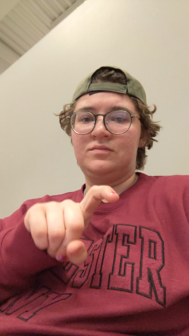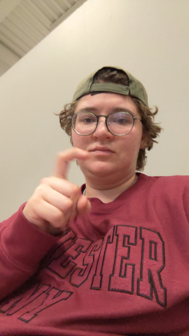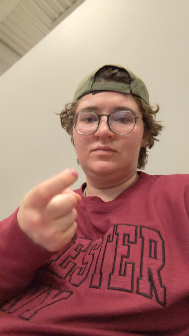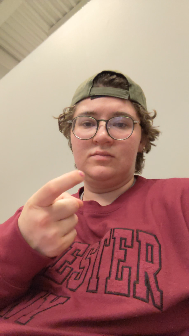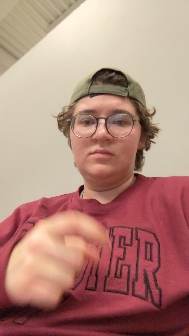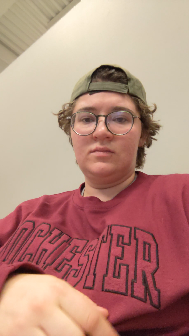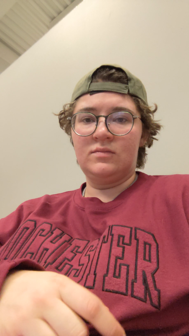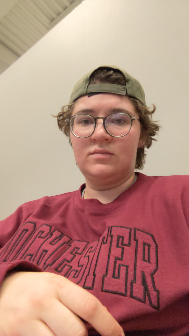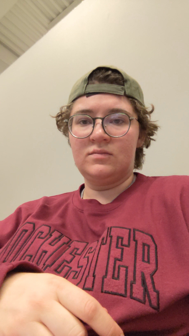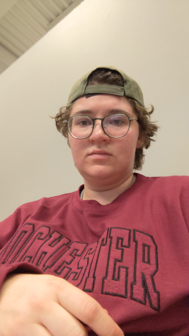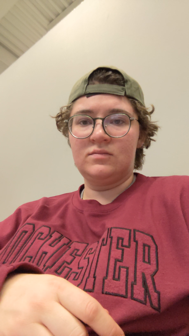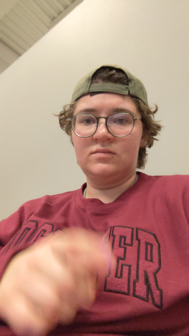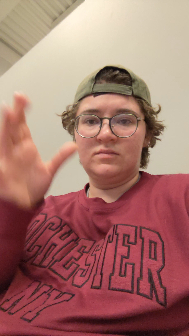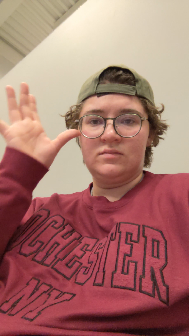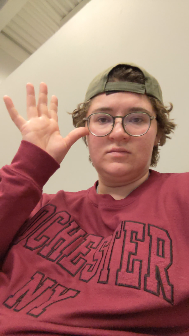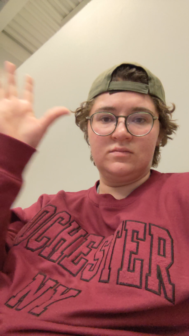deer